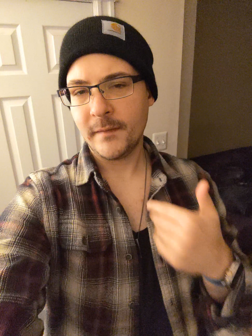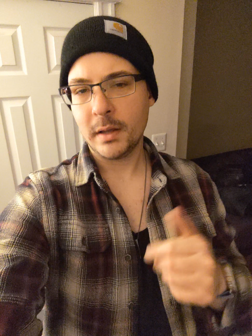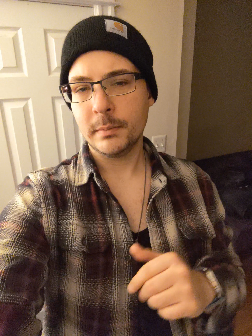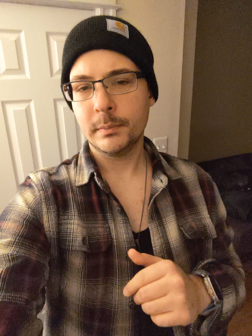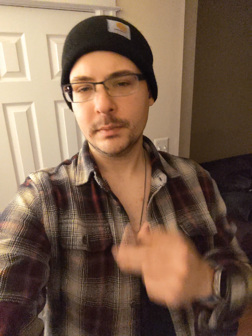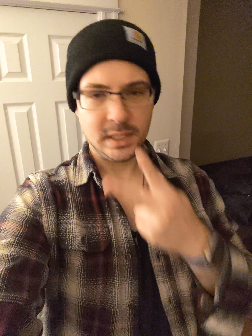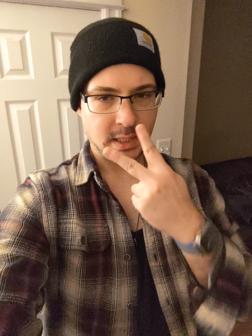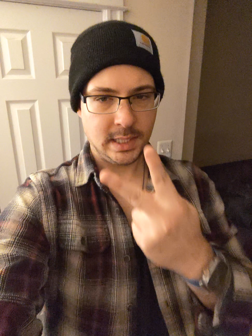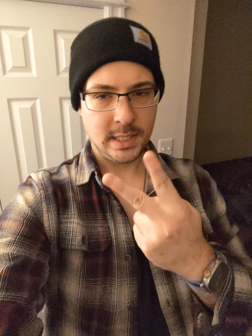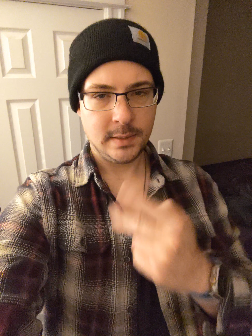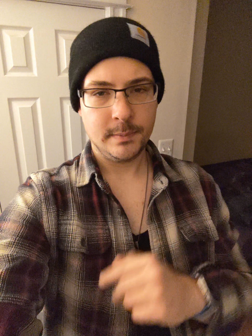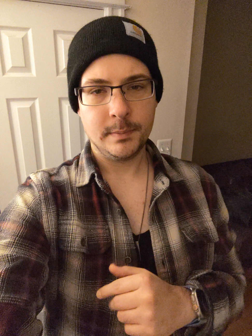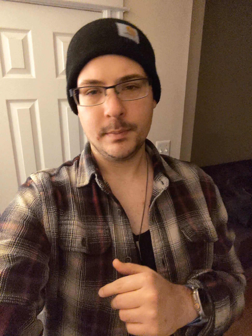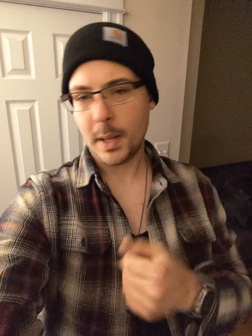see